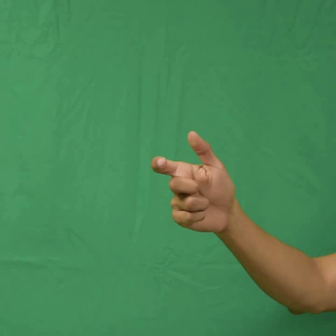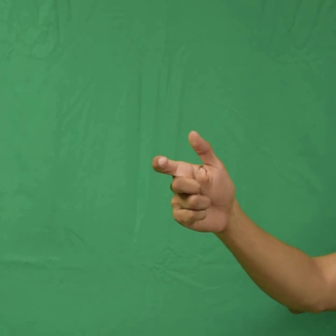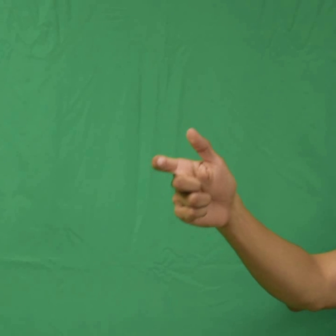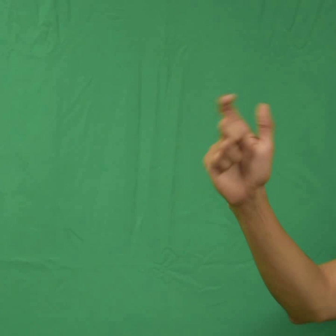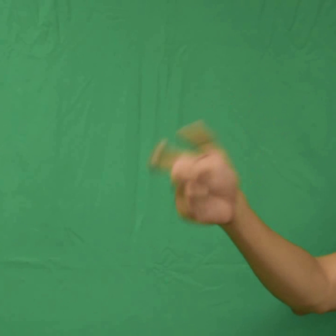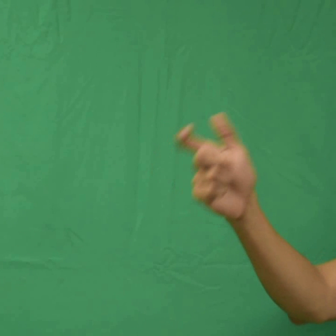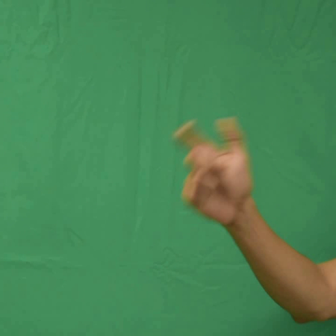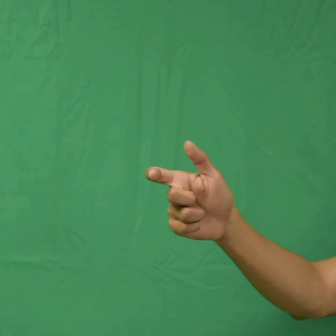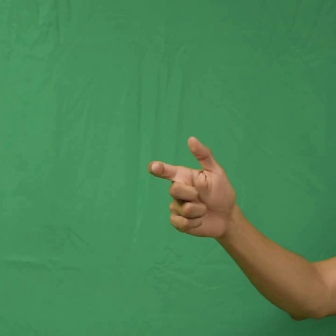Q